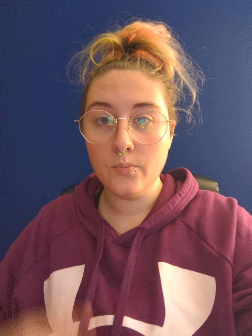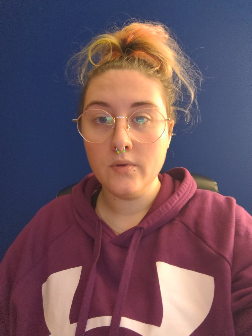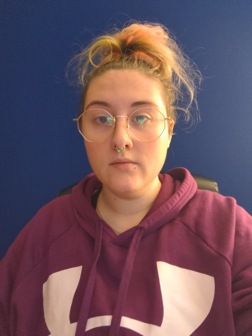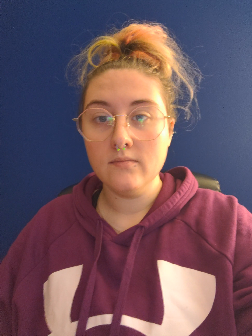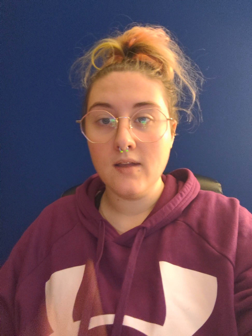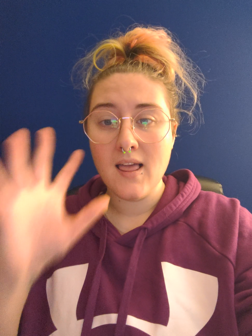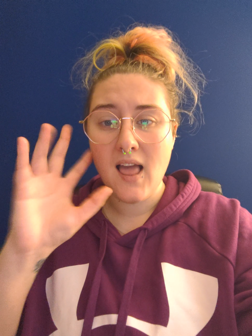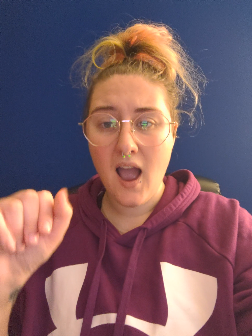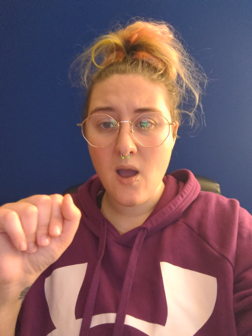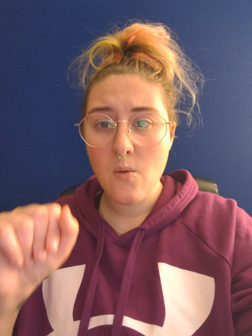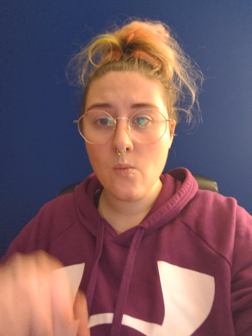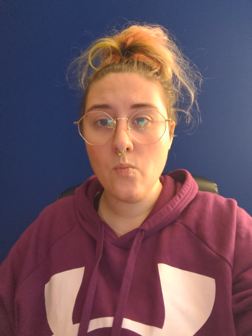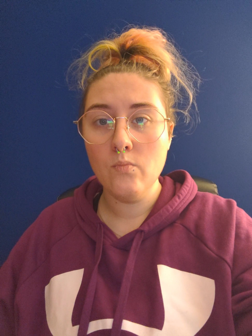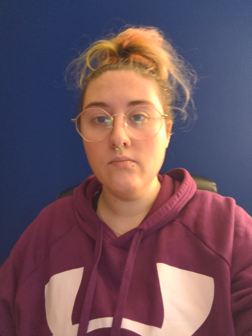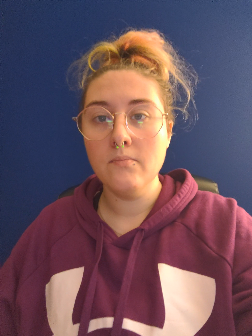loud